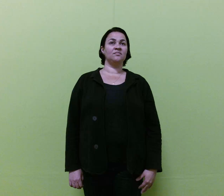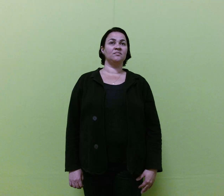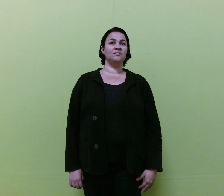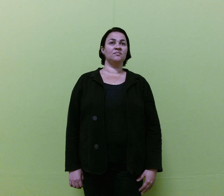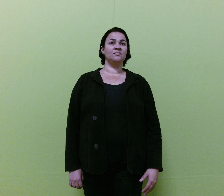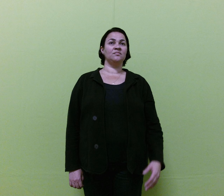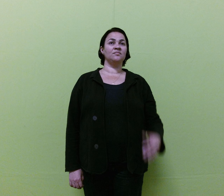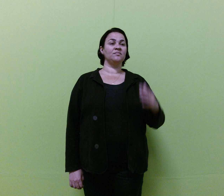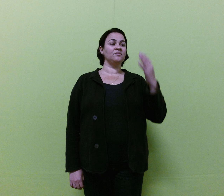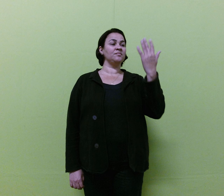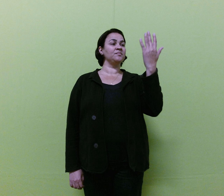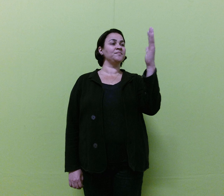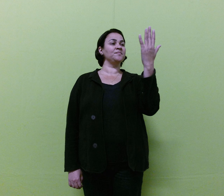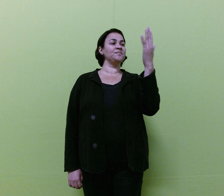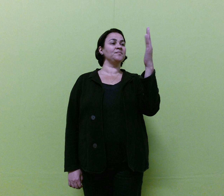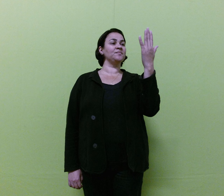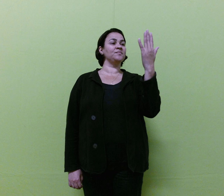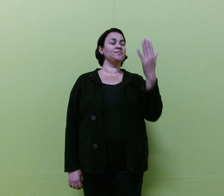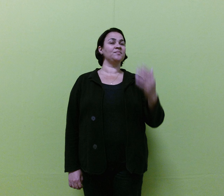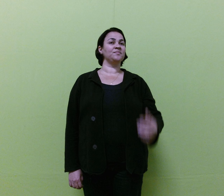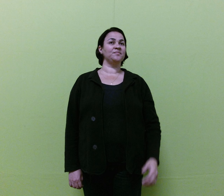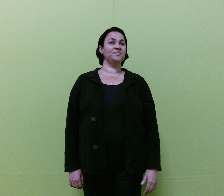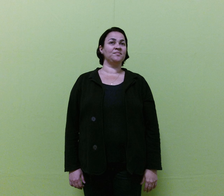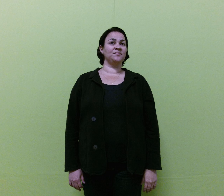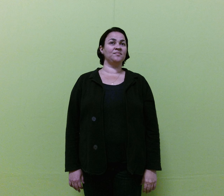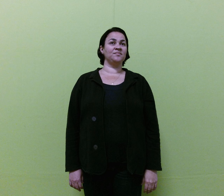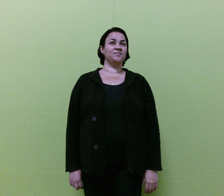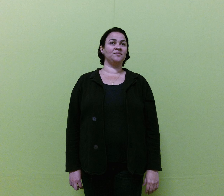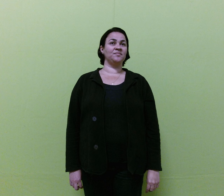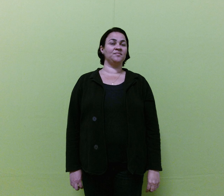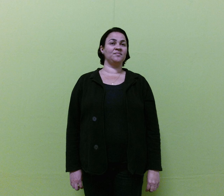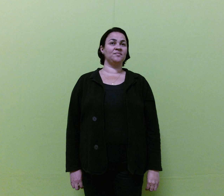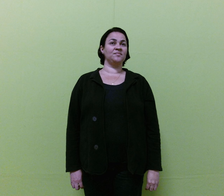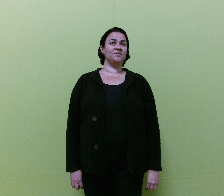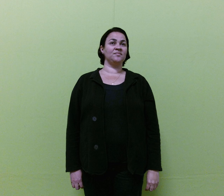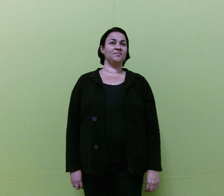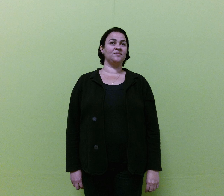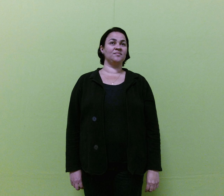espelho